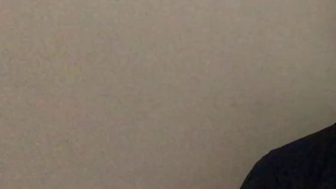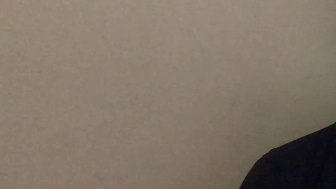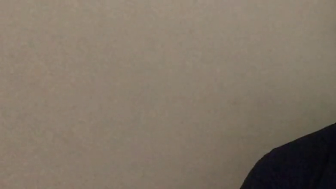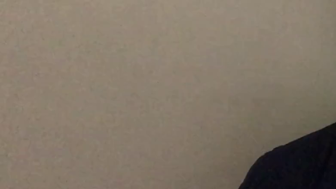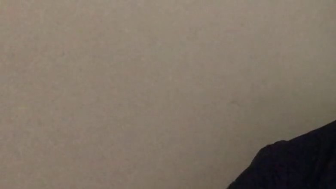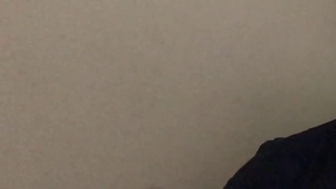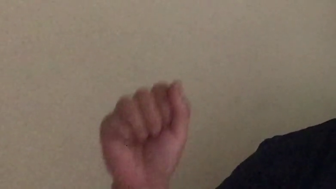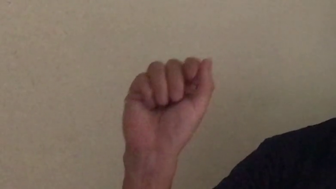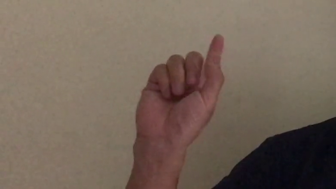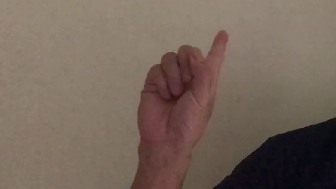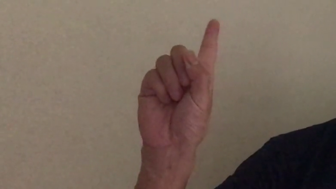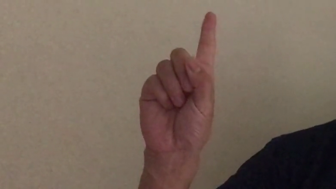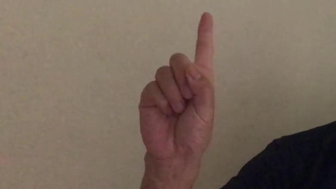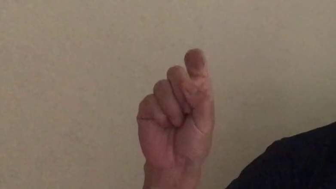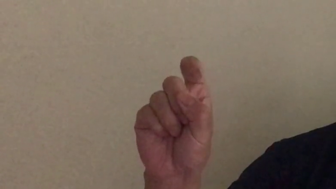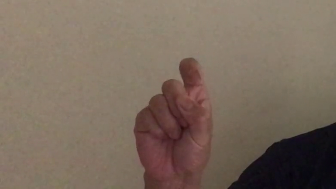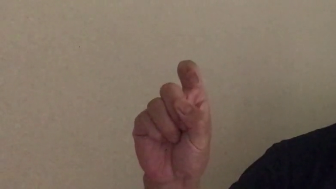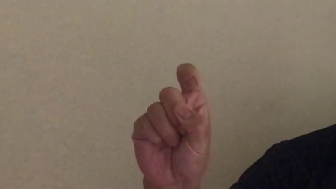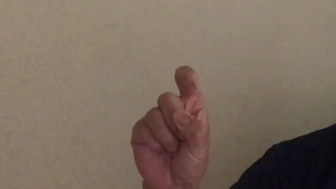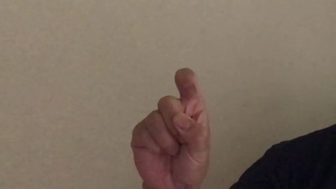अं